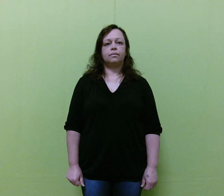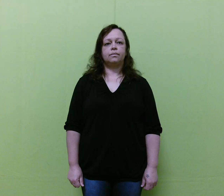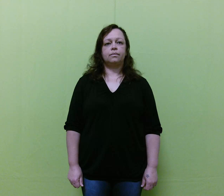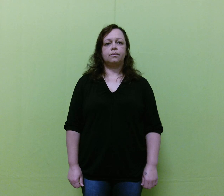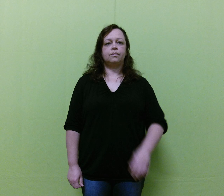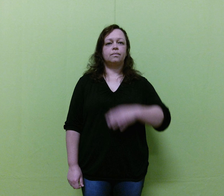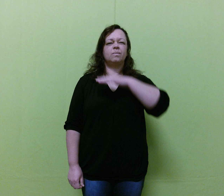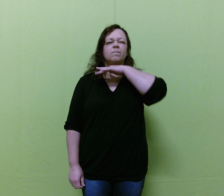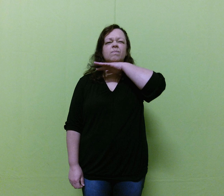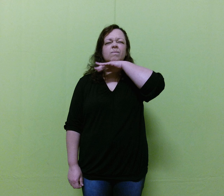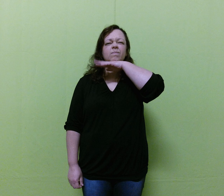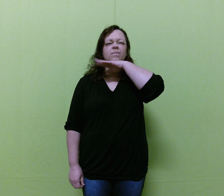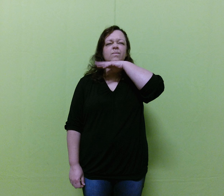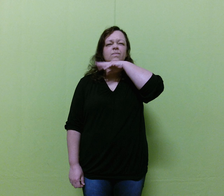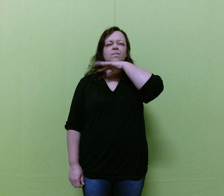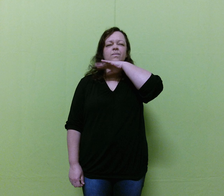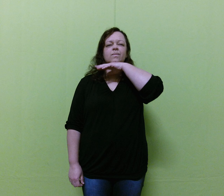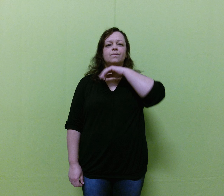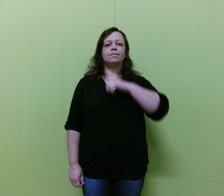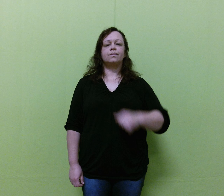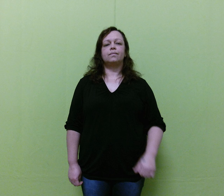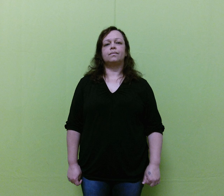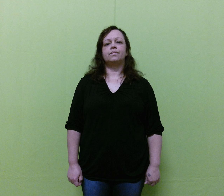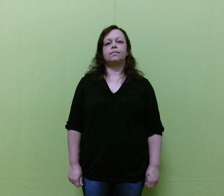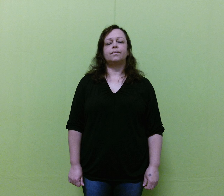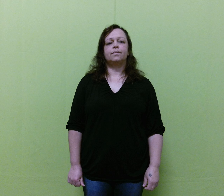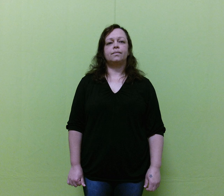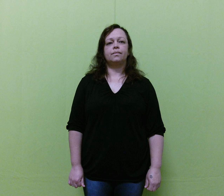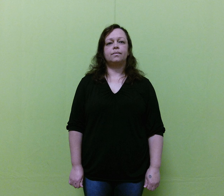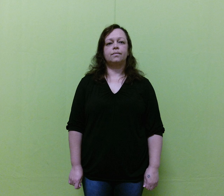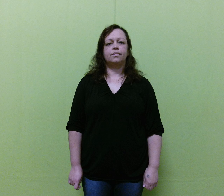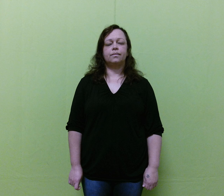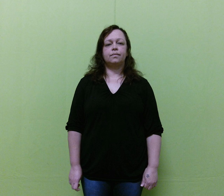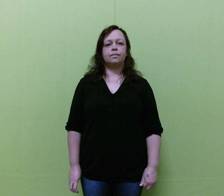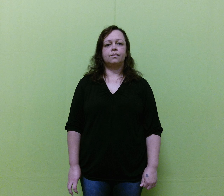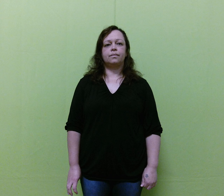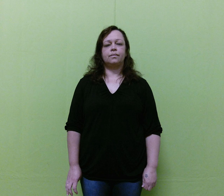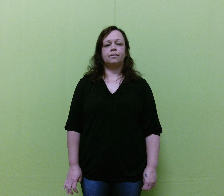ruim